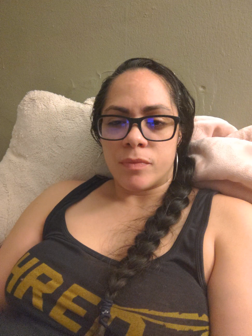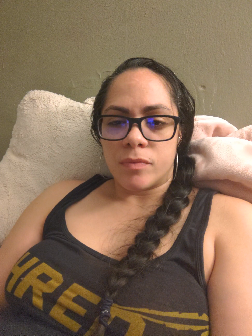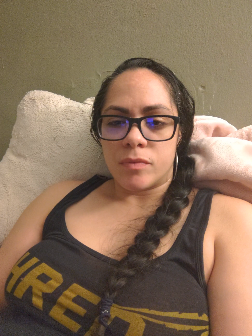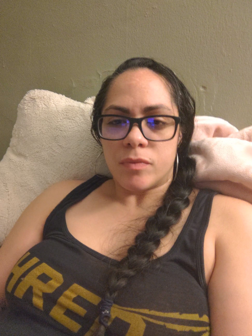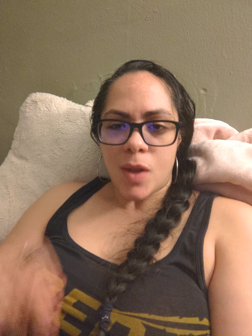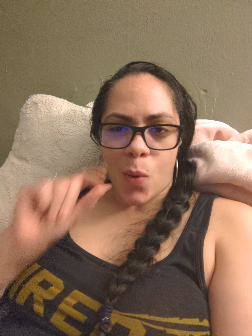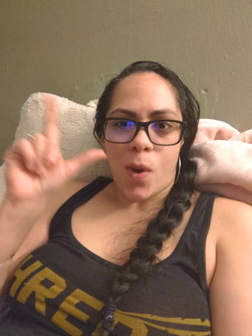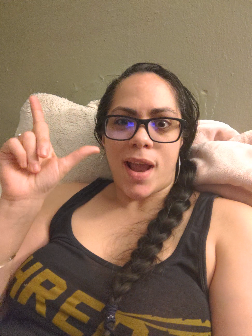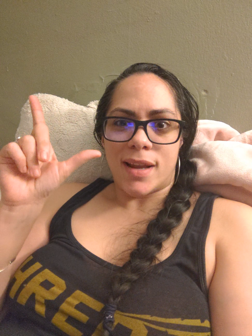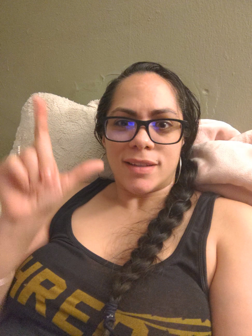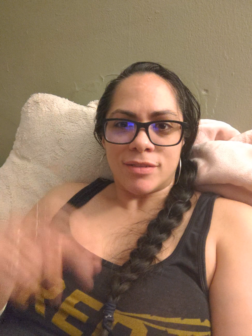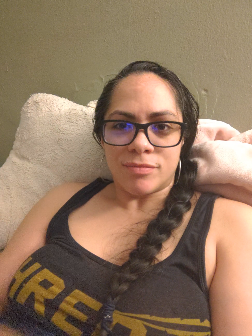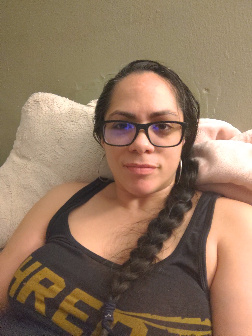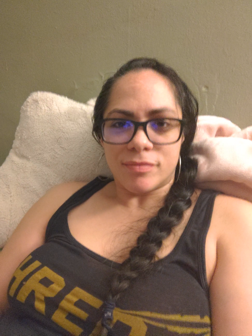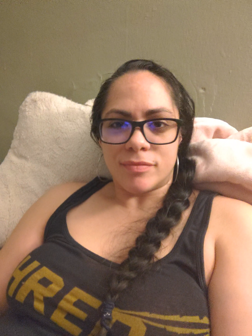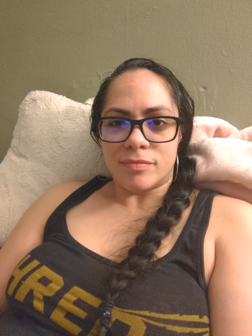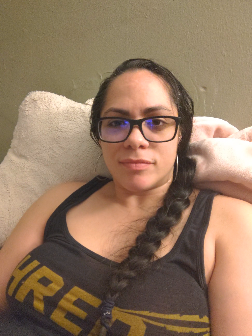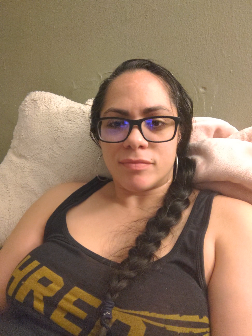awake